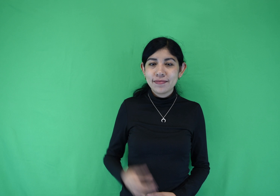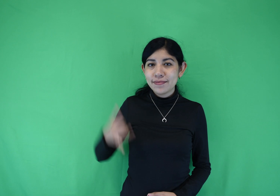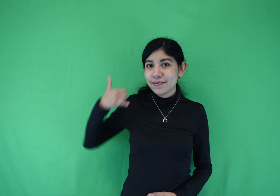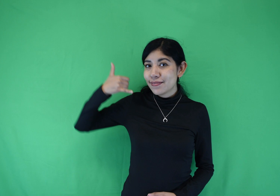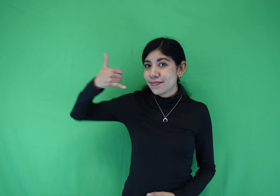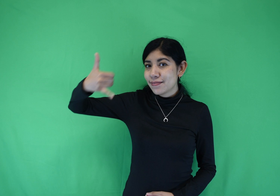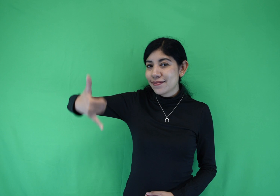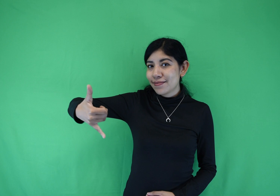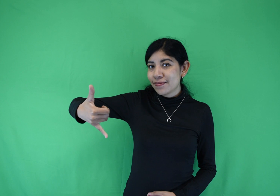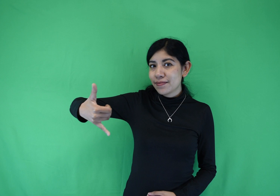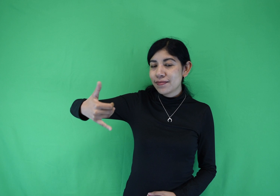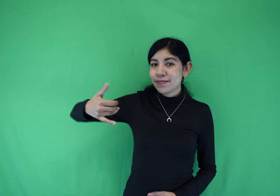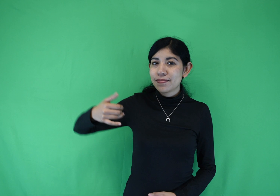llamar